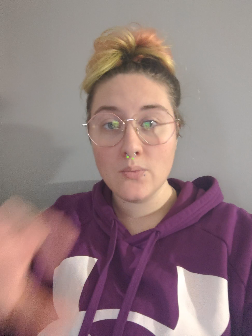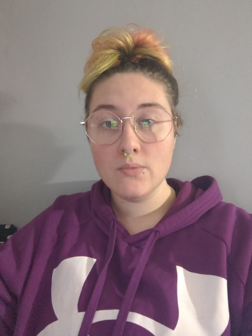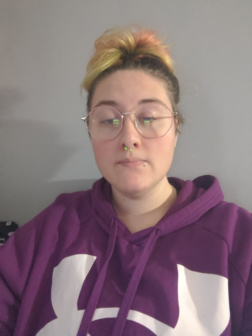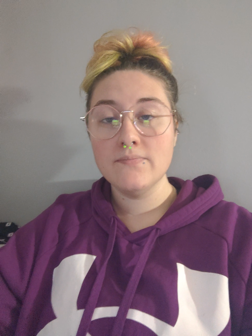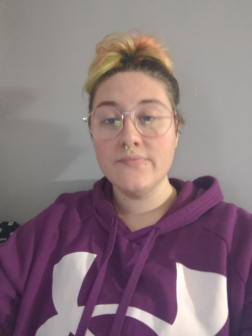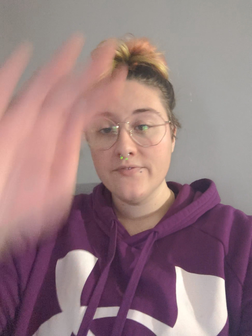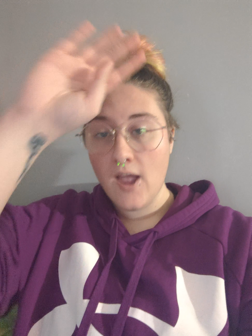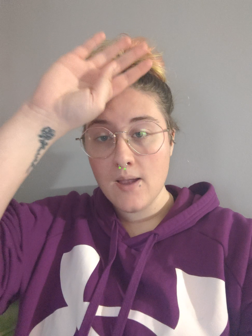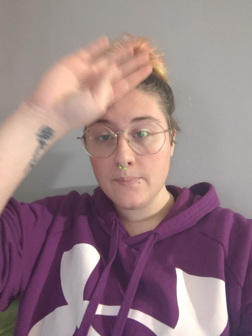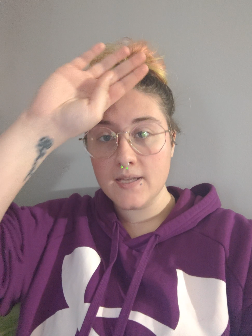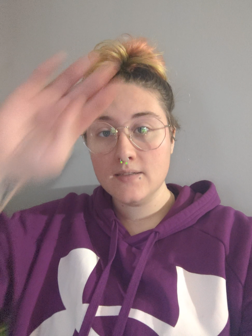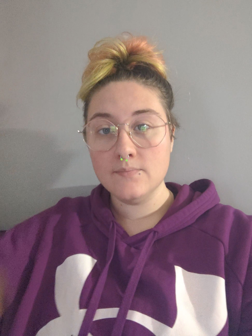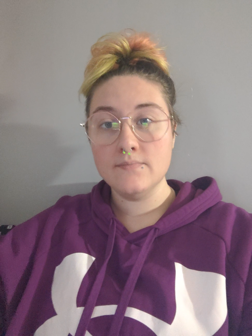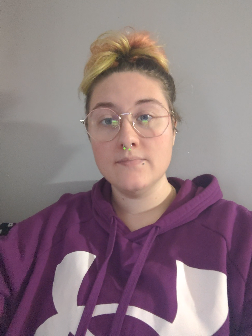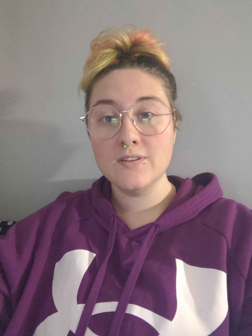fireman